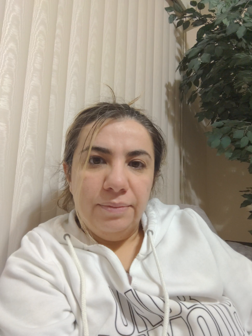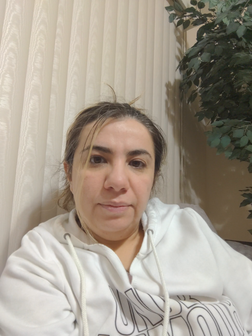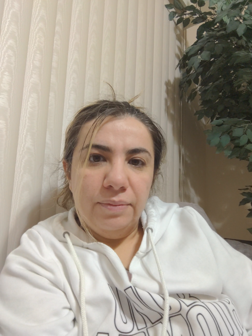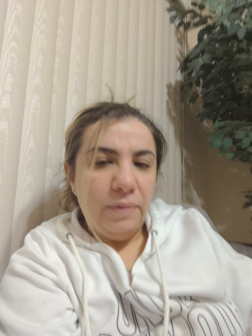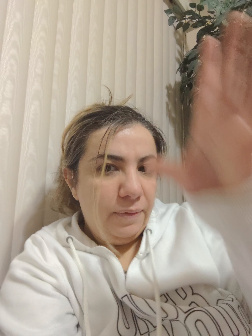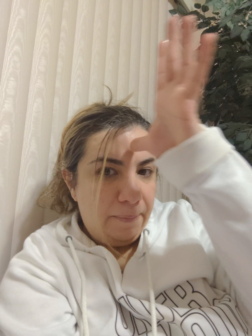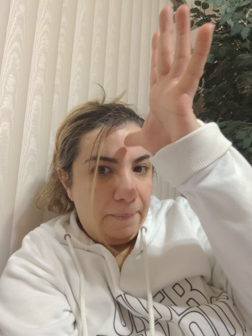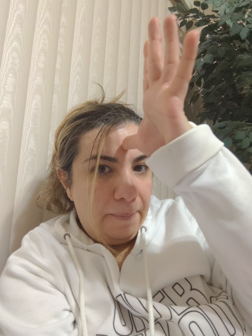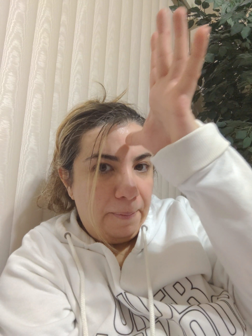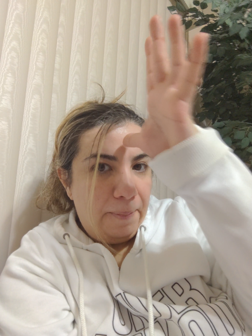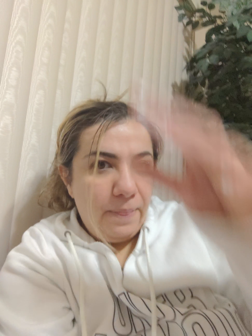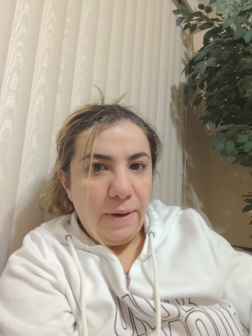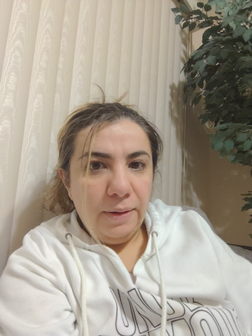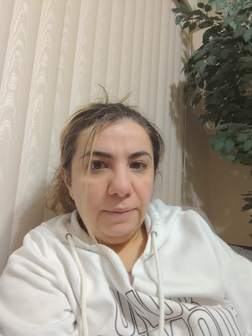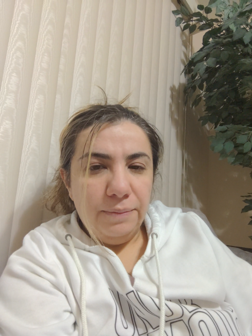dad